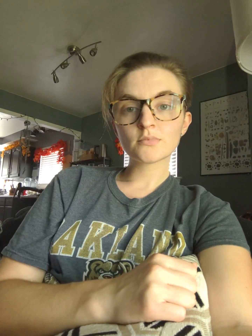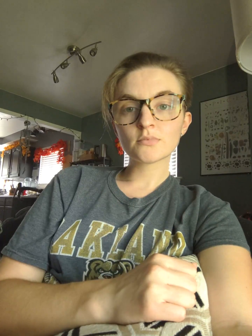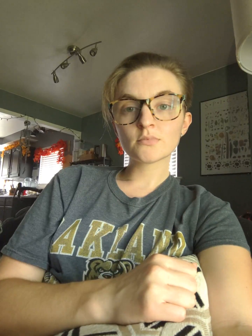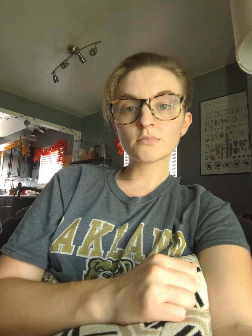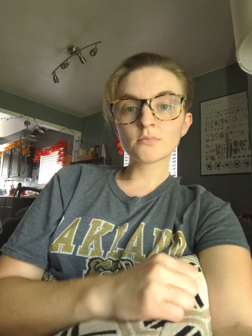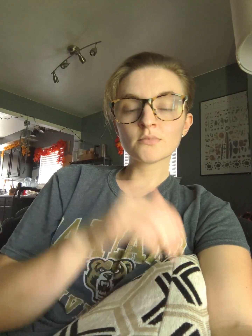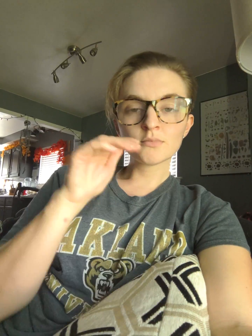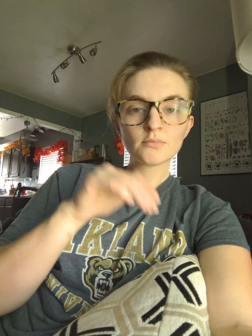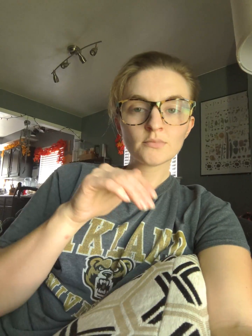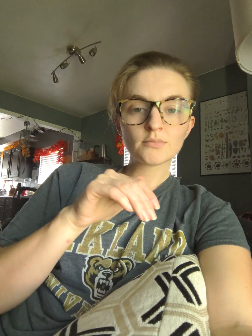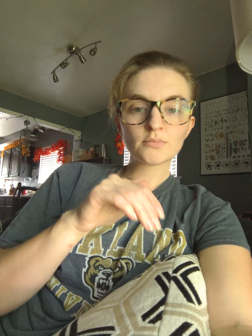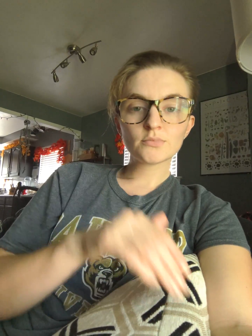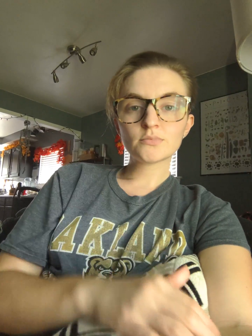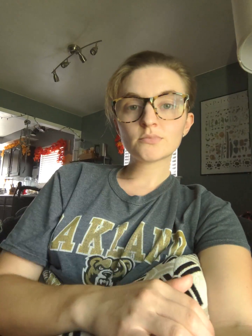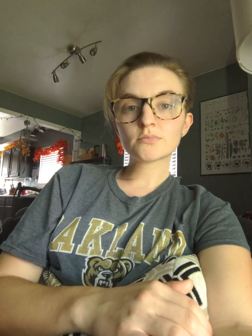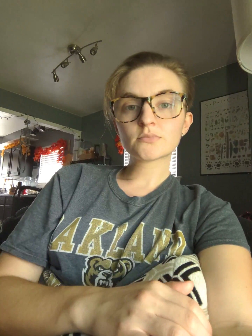doctor